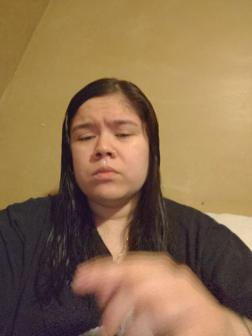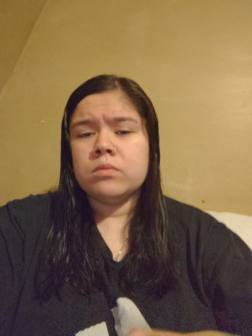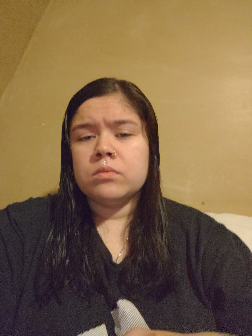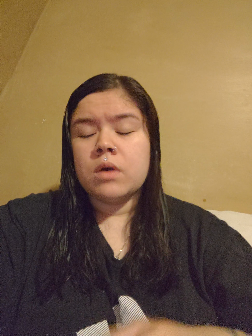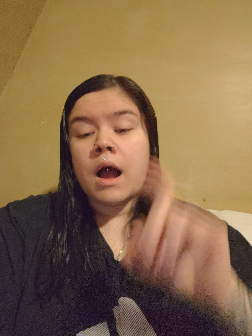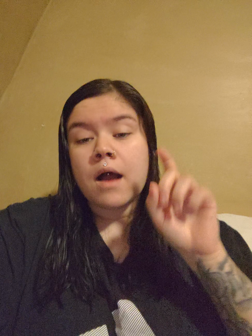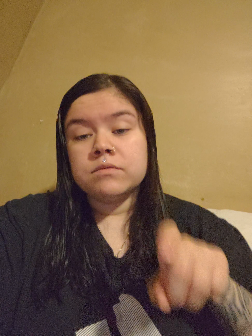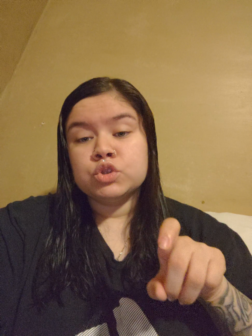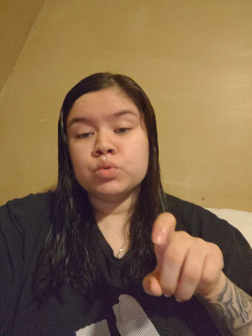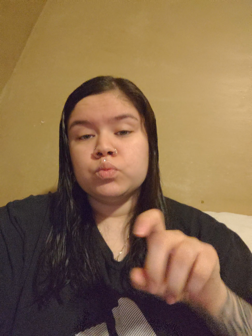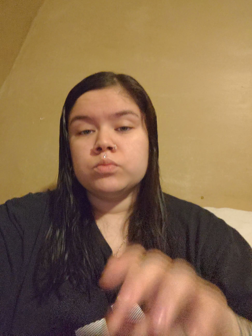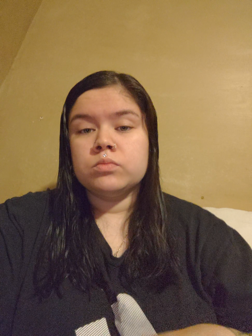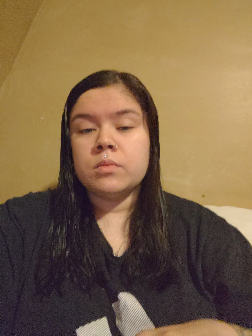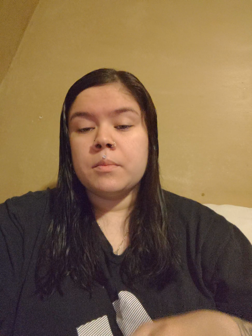have to